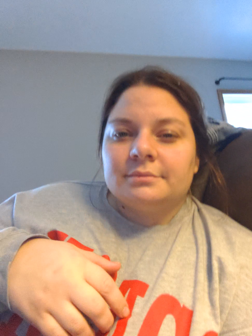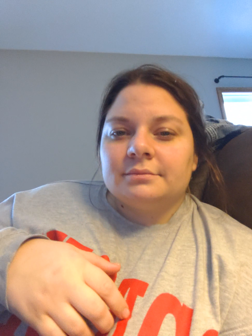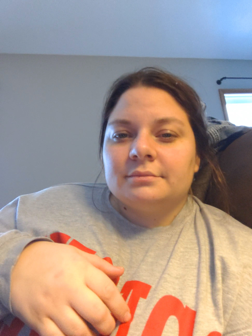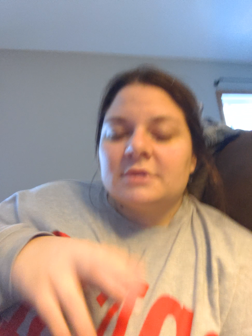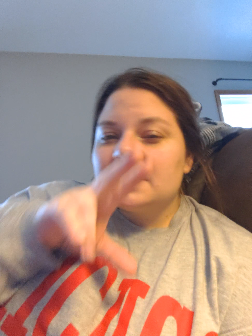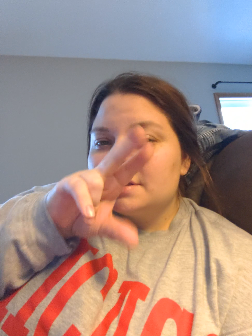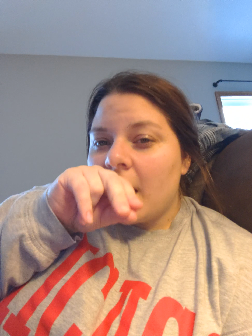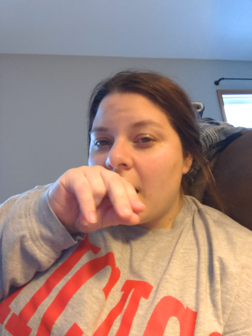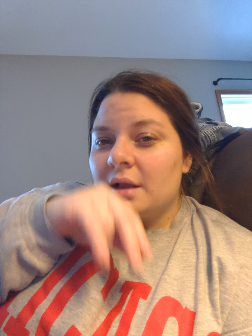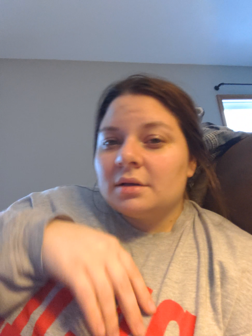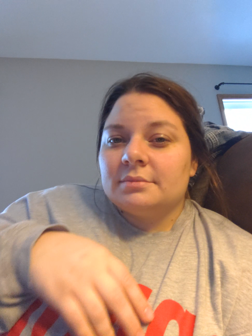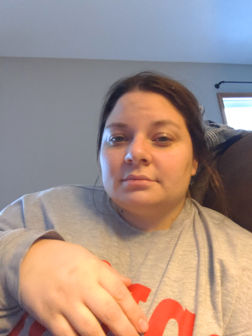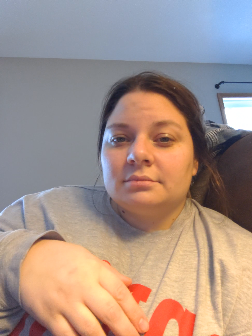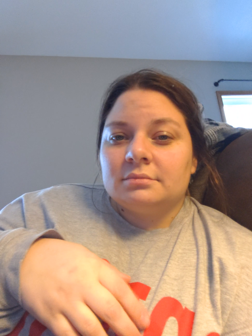duck